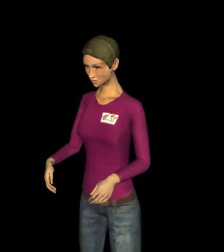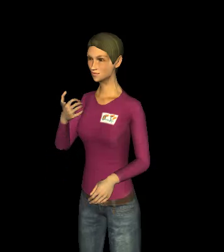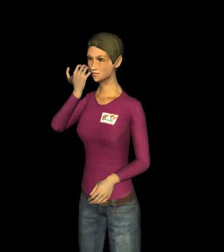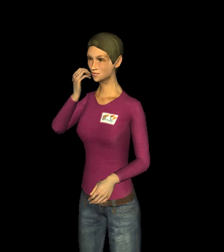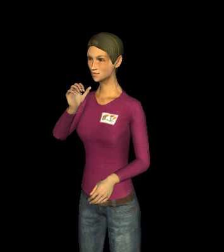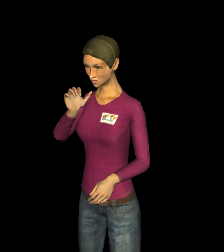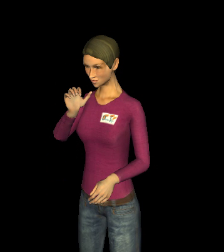حرارة